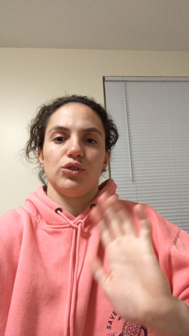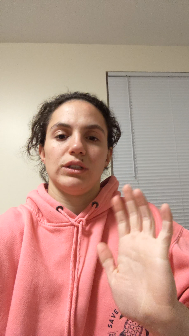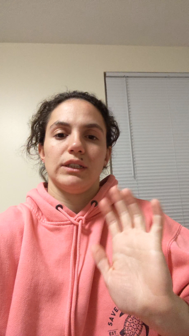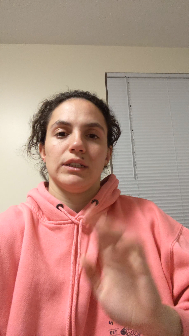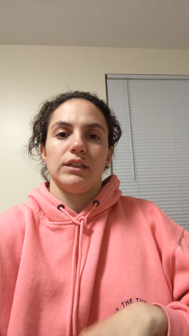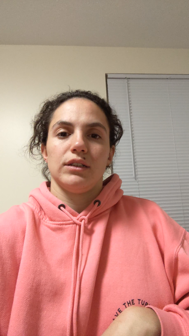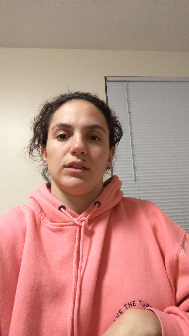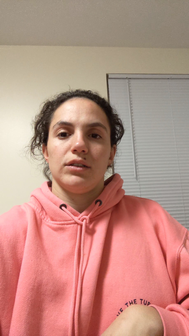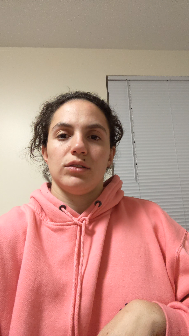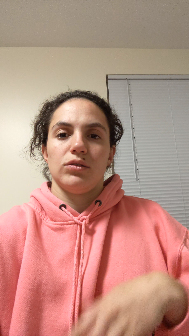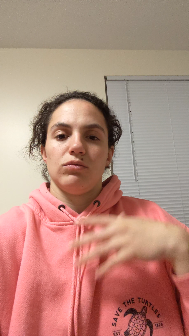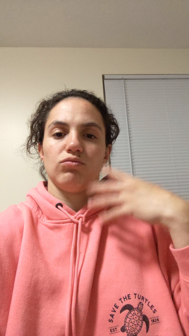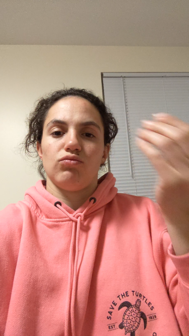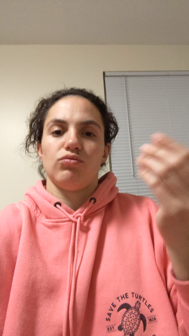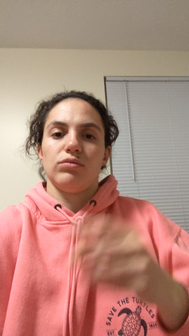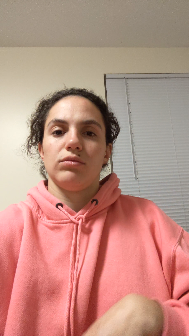going to